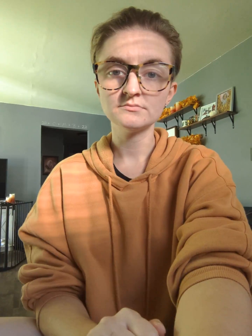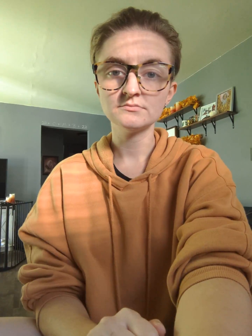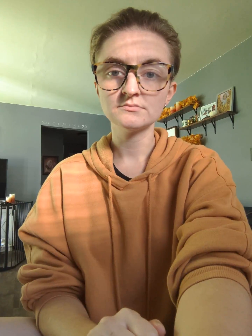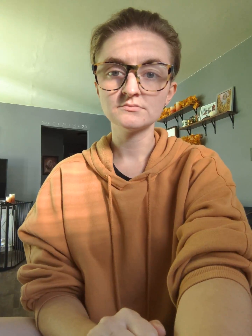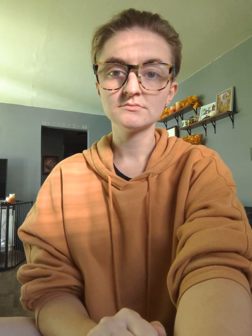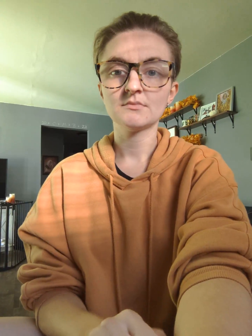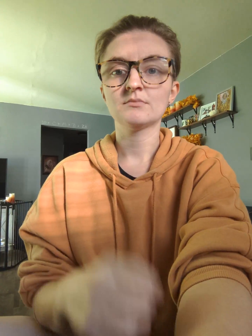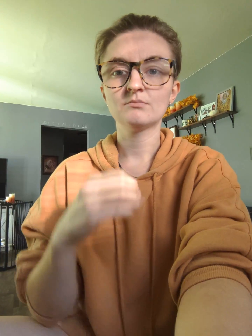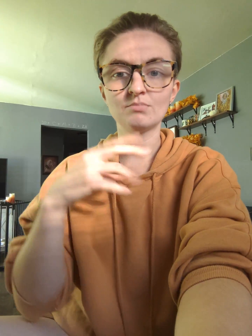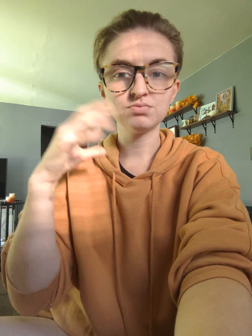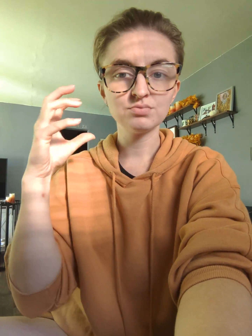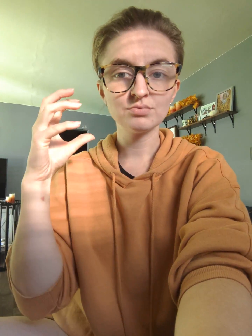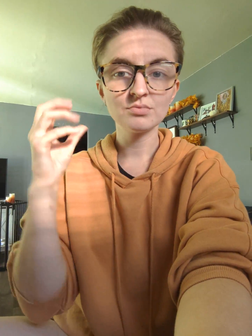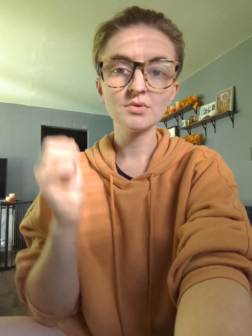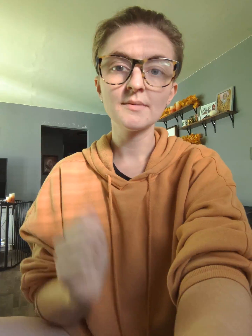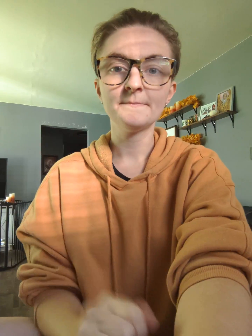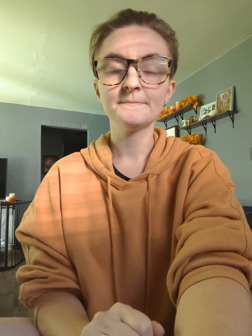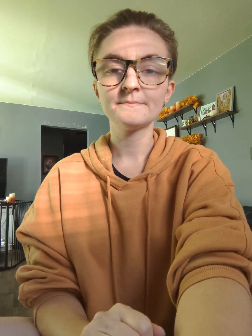bubbles